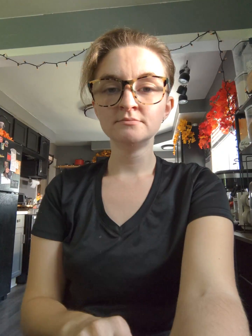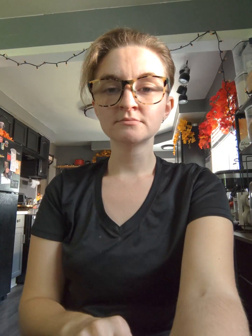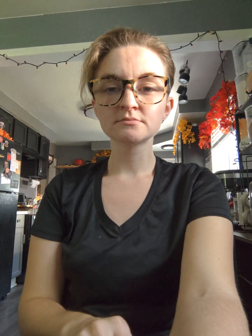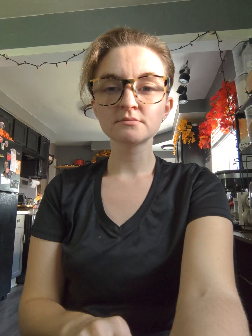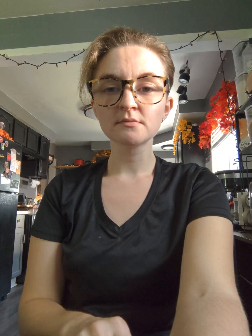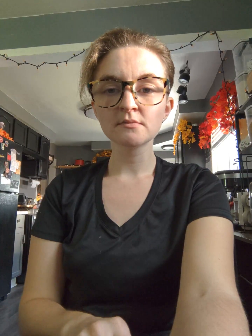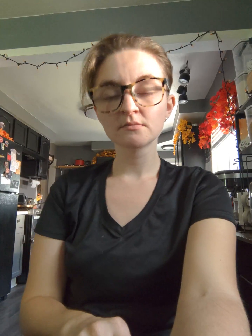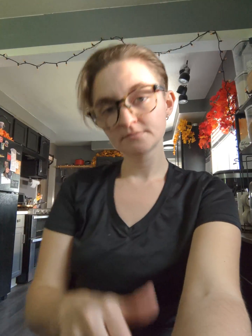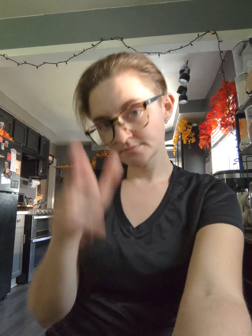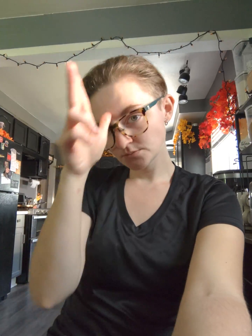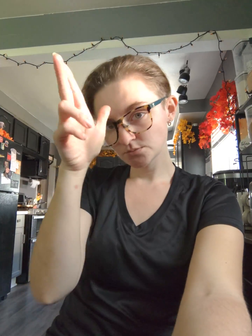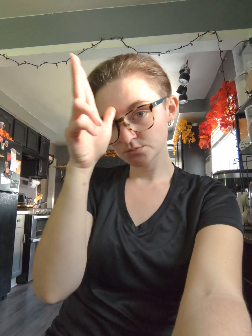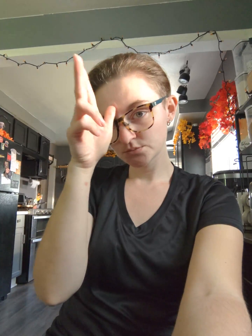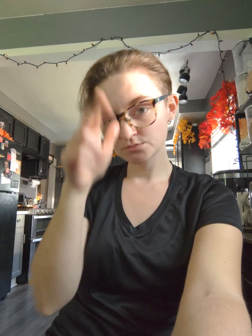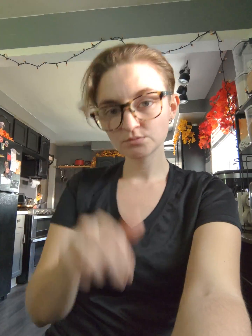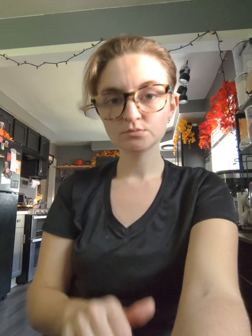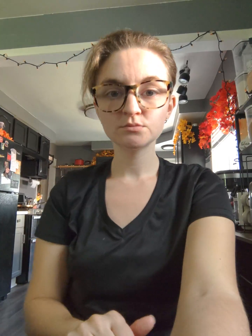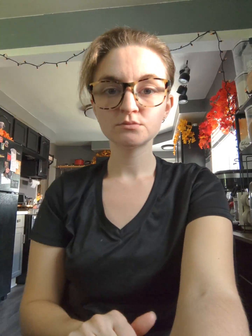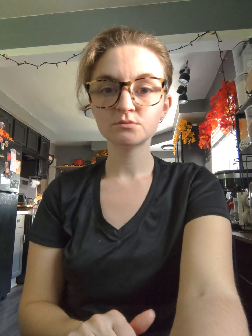rooster